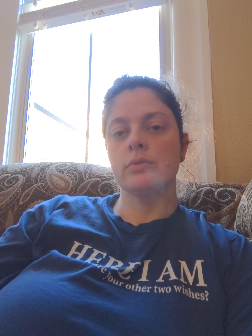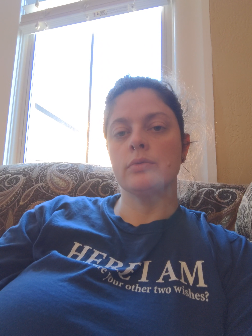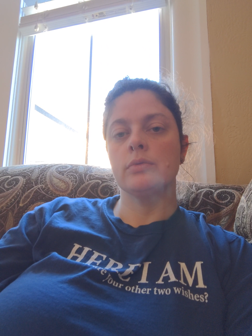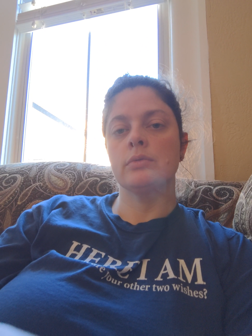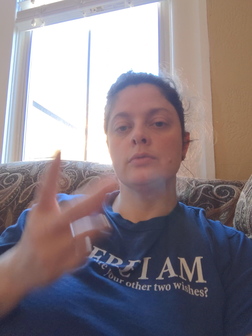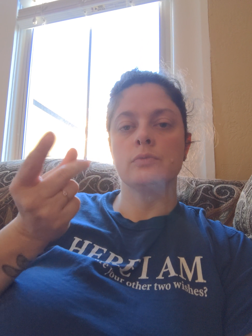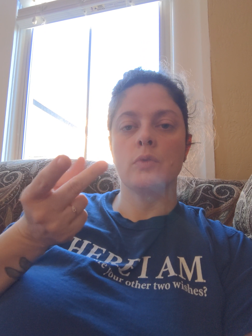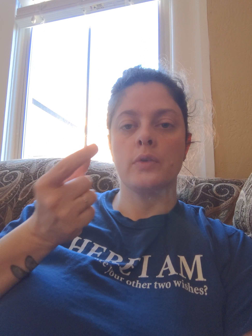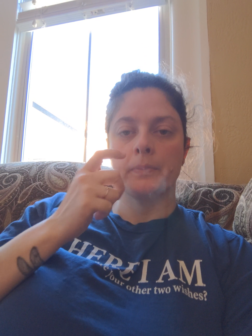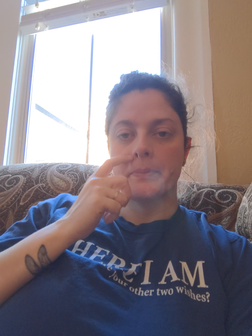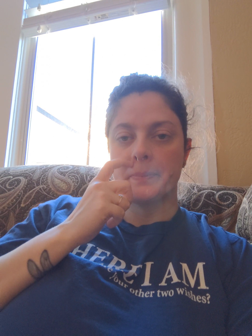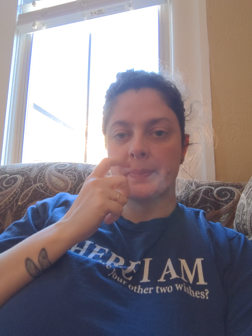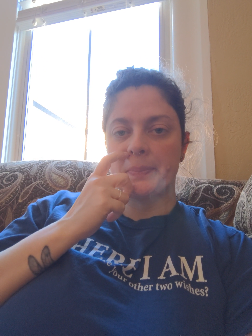dog